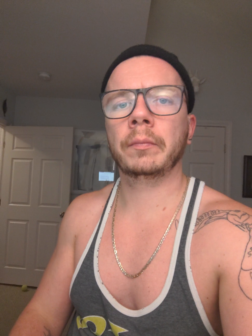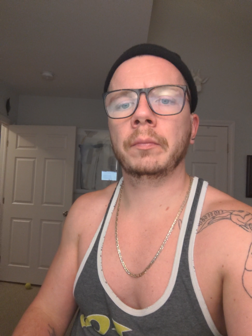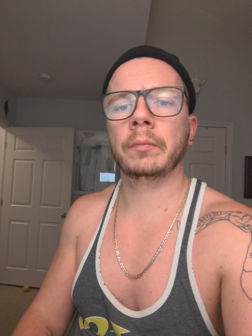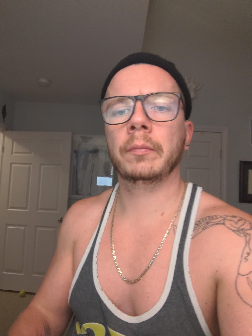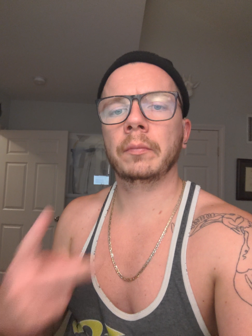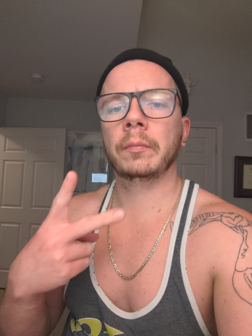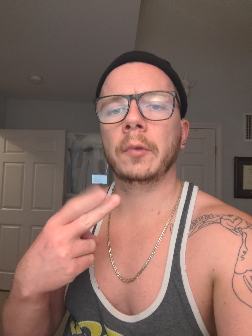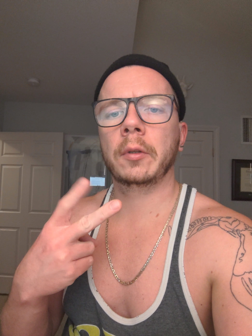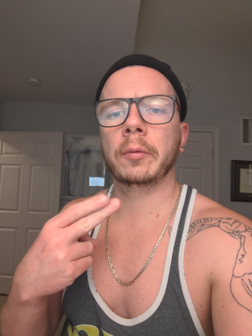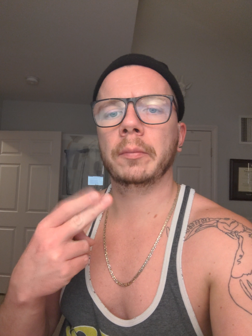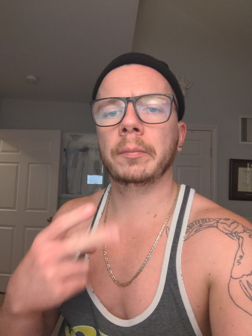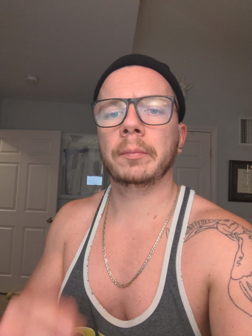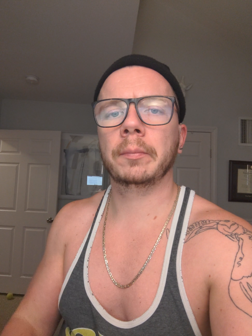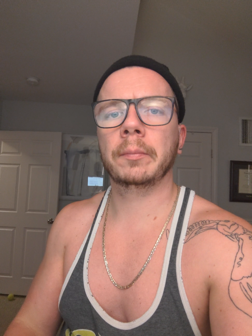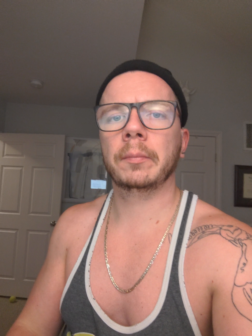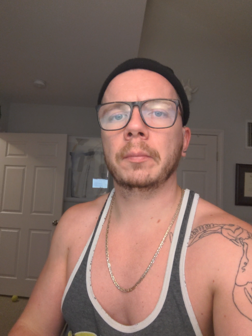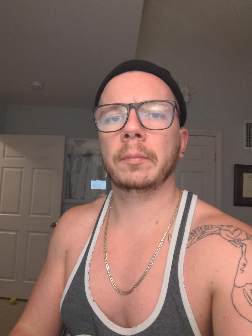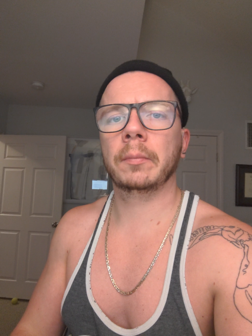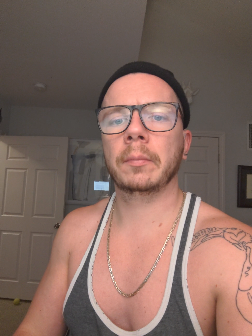scissors